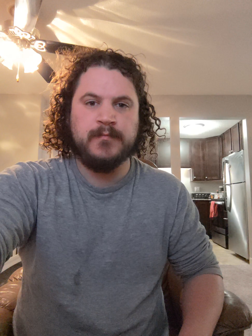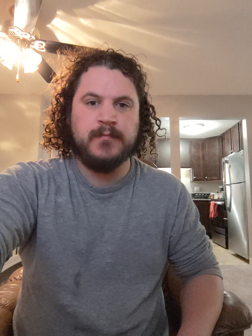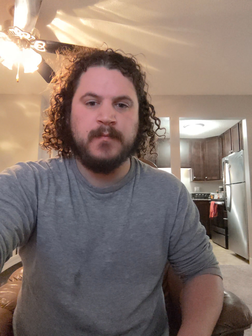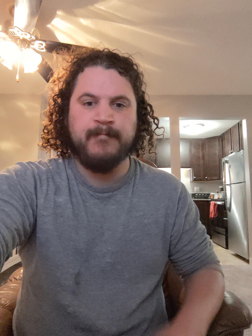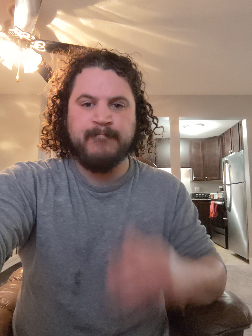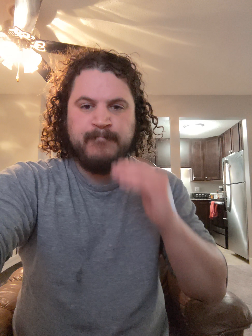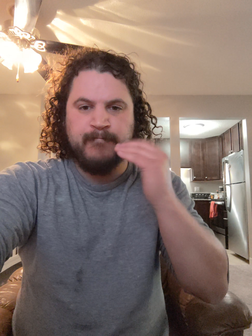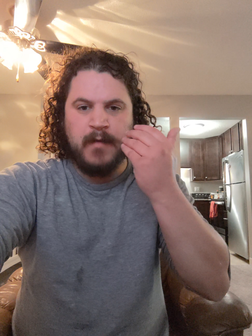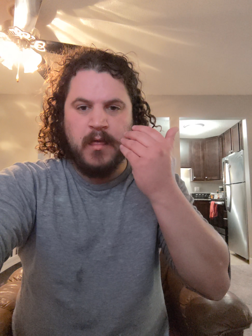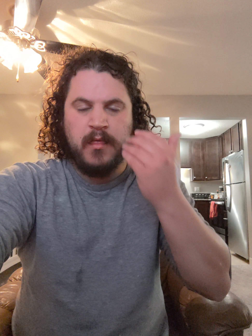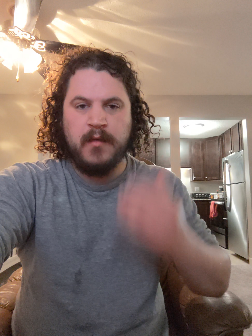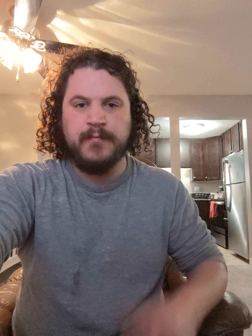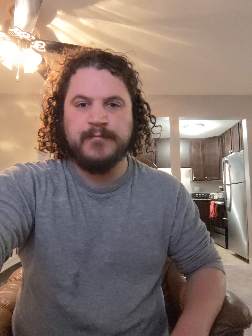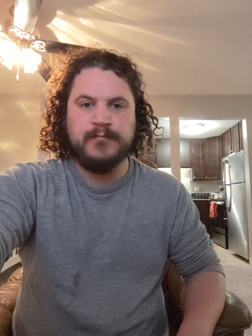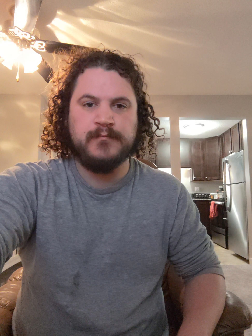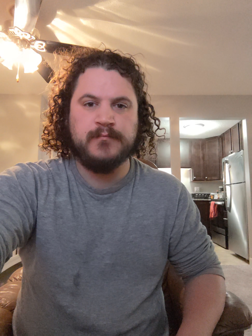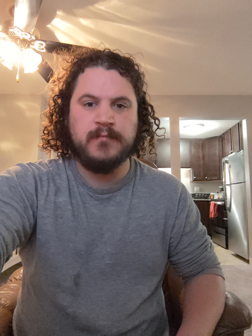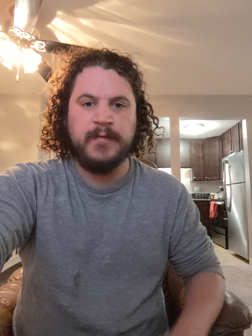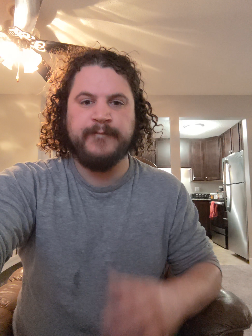smile